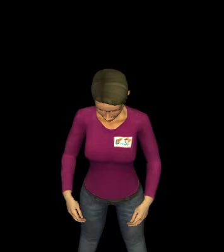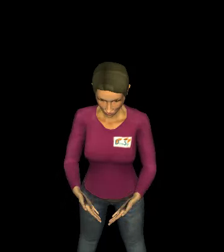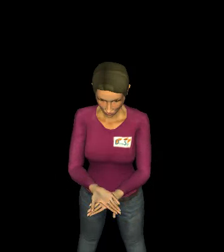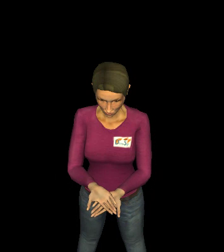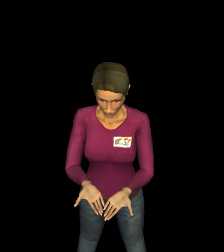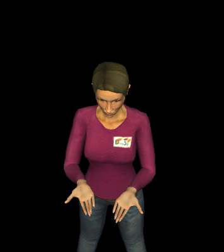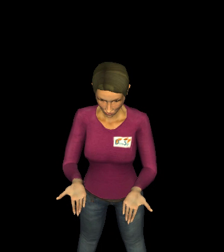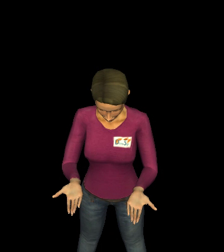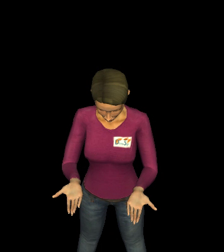بسيط